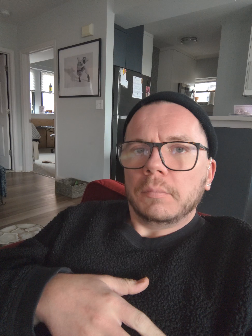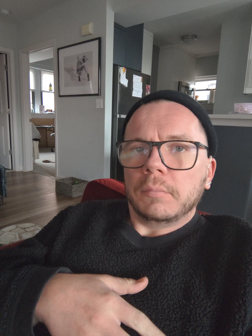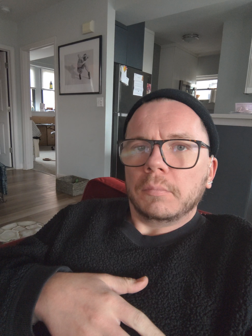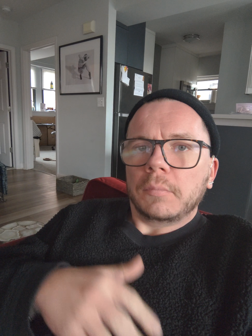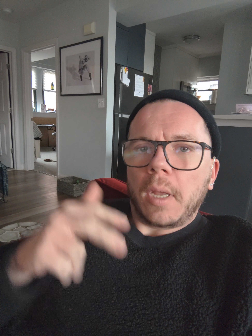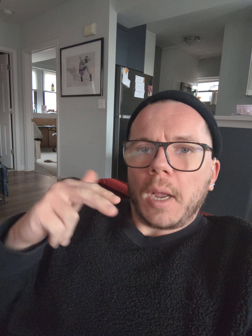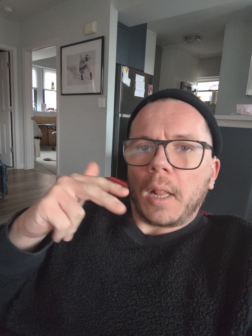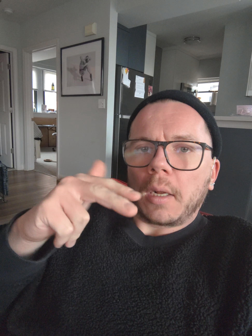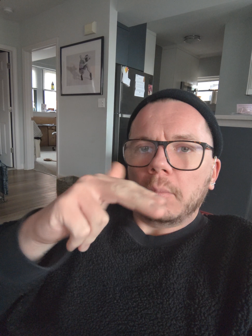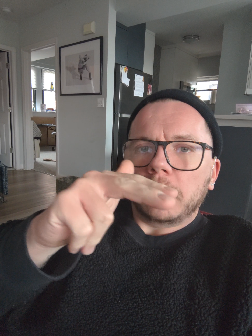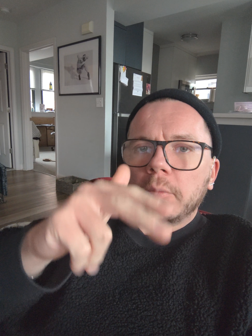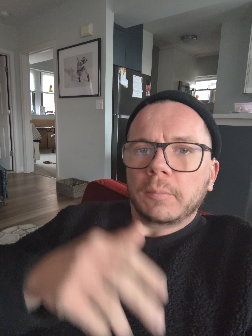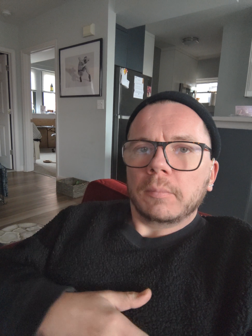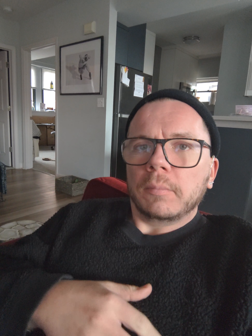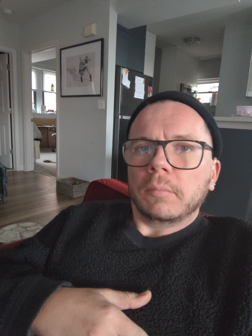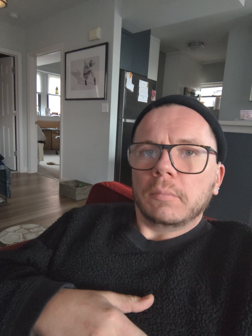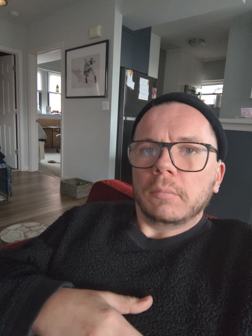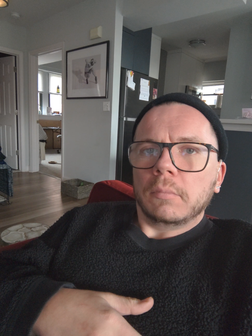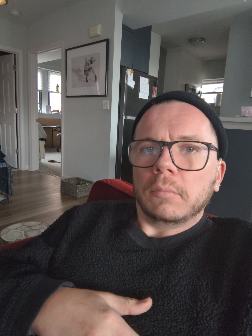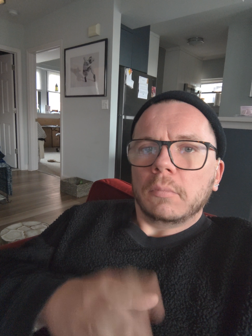helicopter